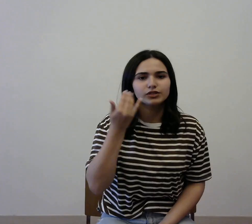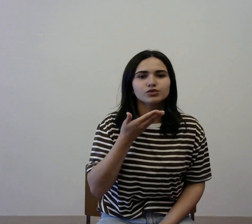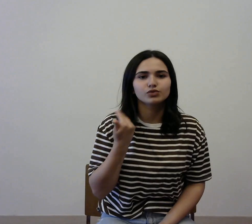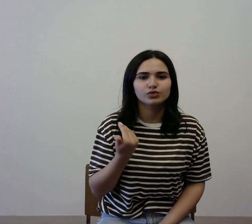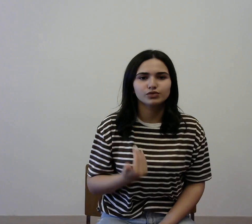yox